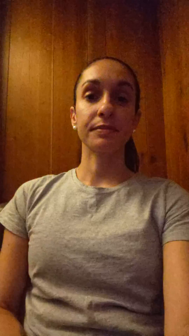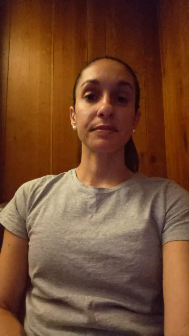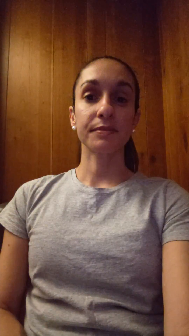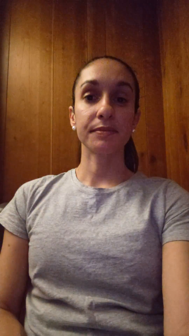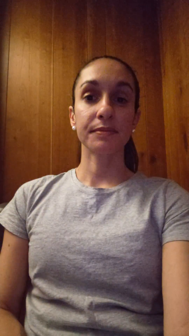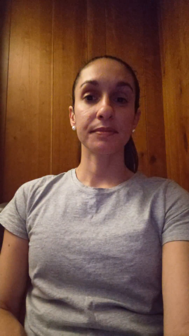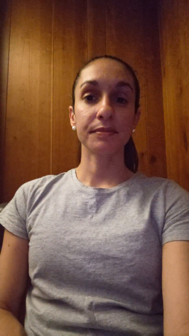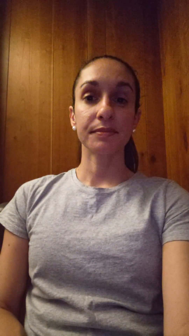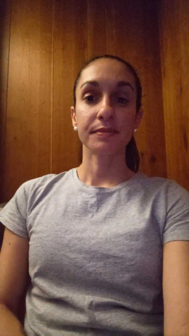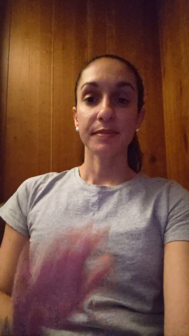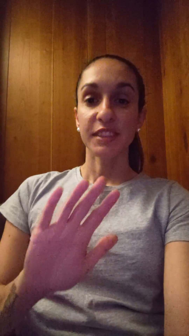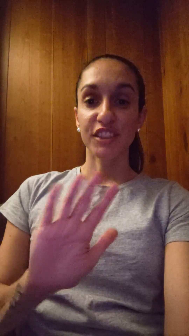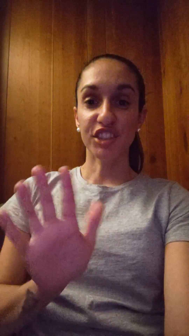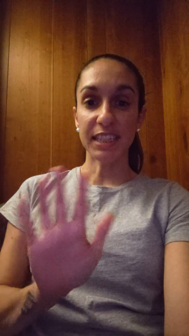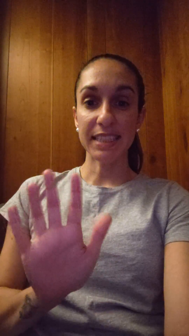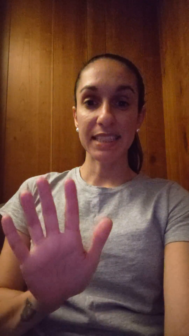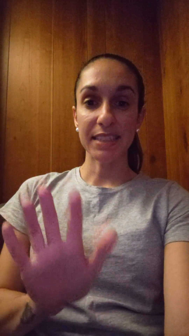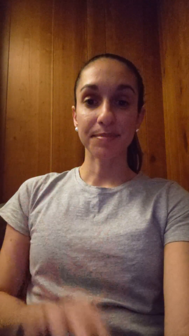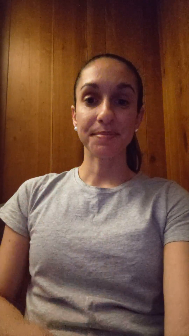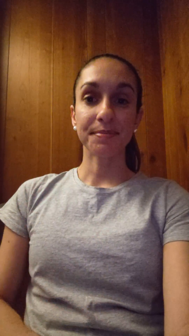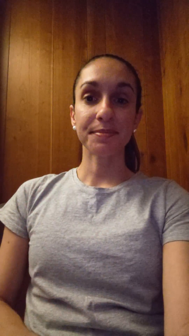cheese